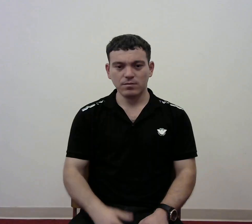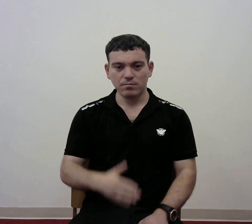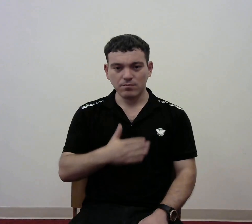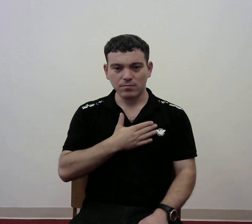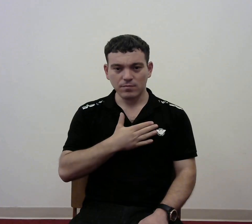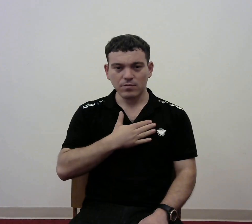mən